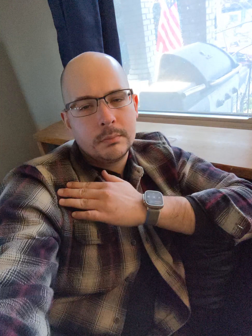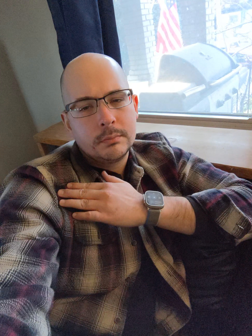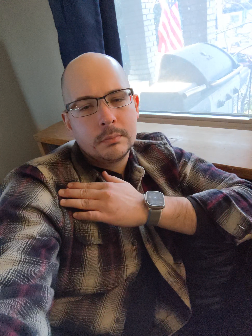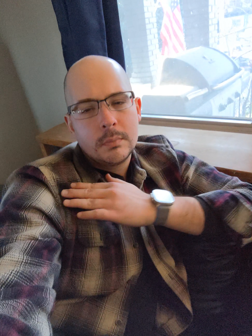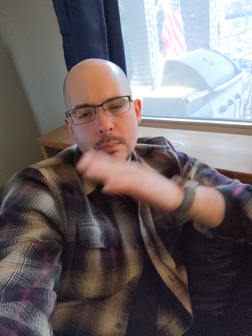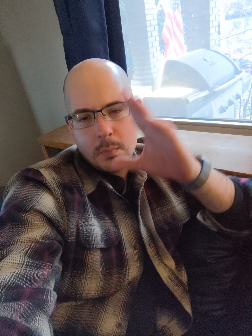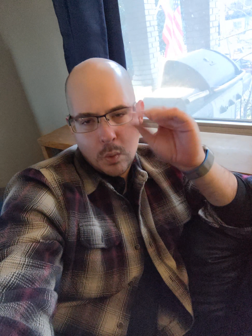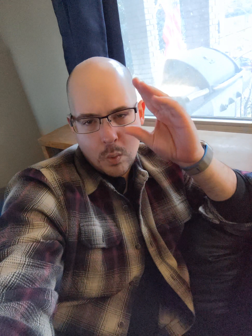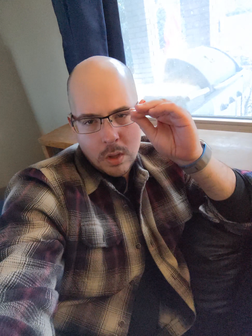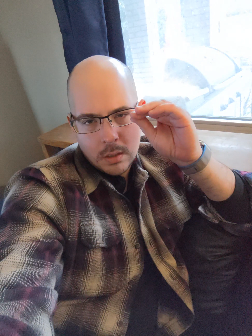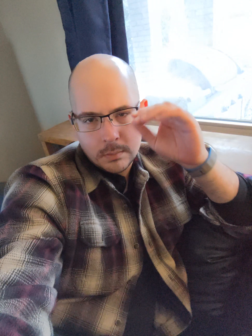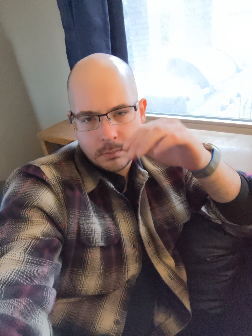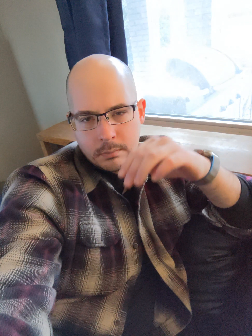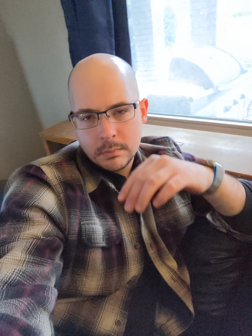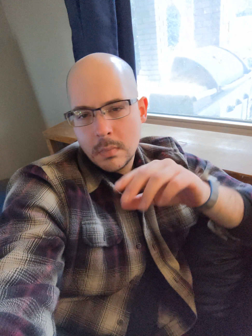boy